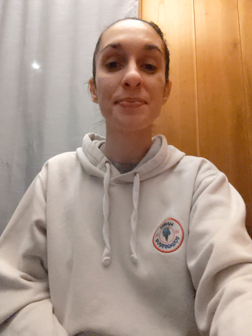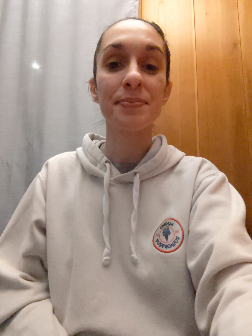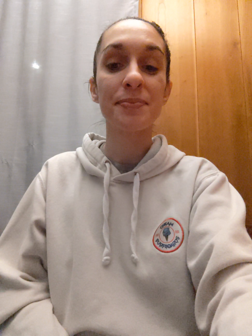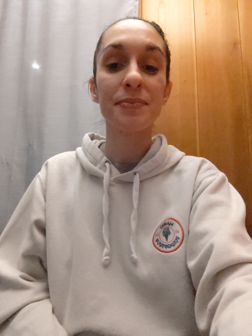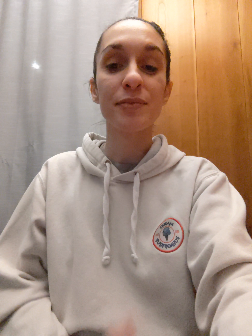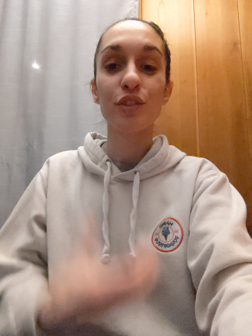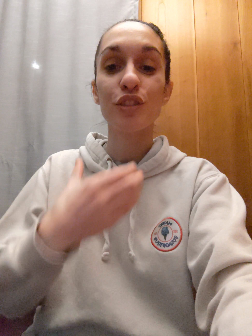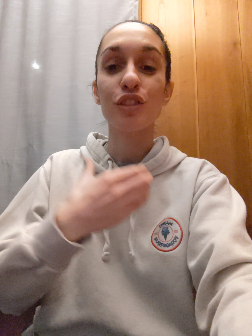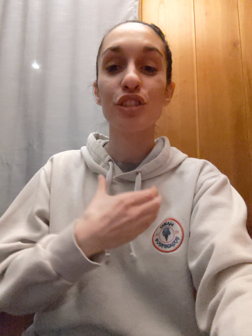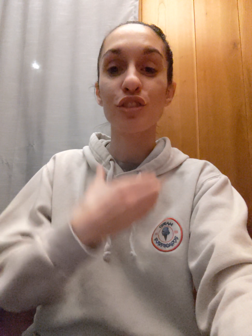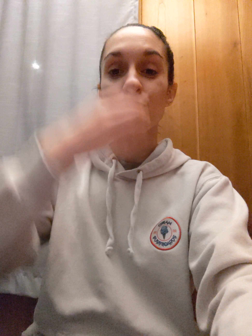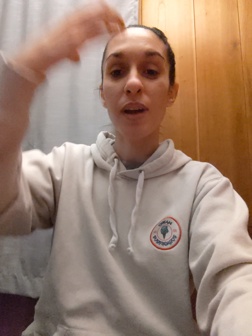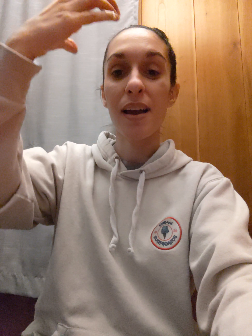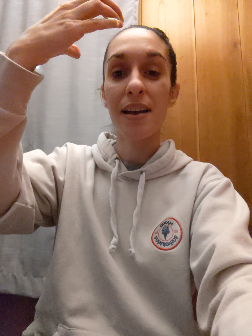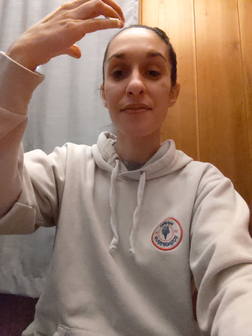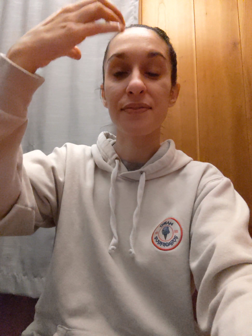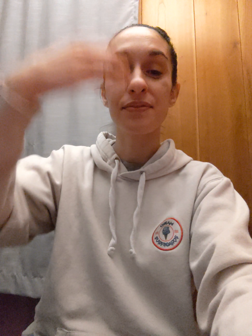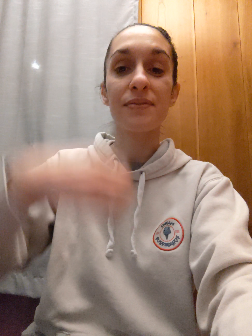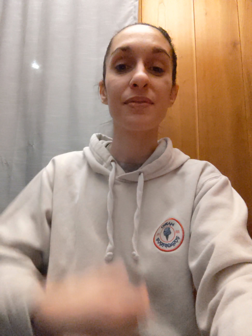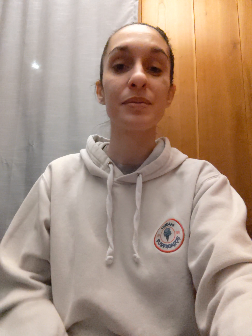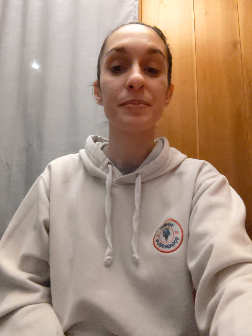giraffe